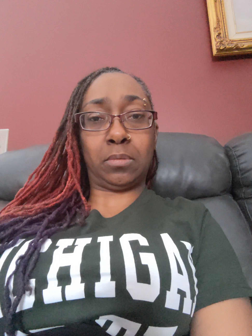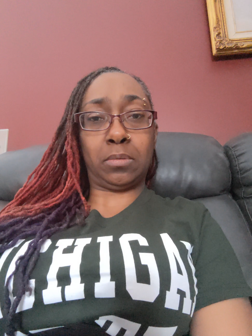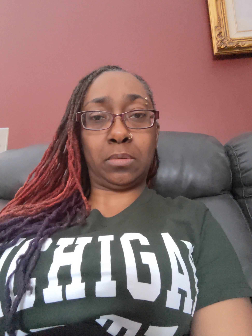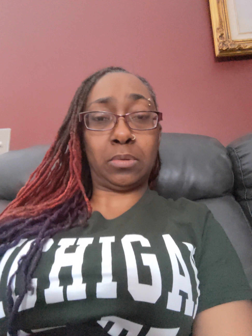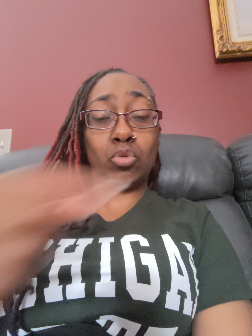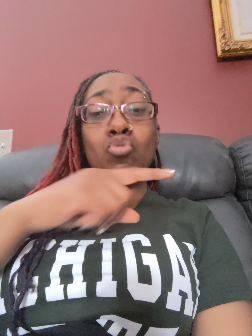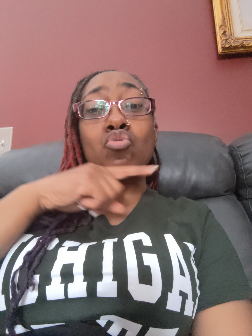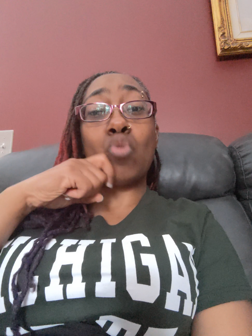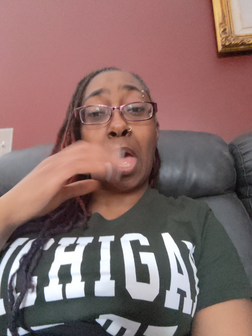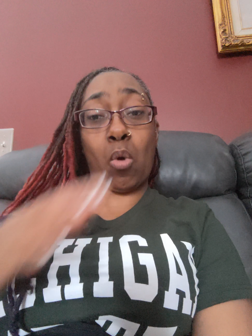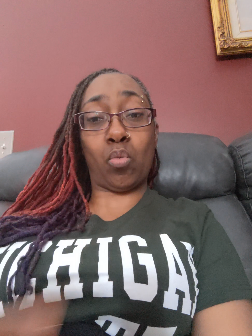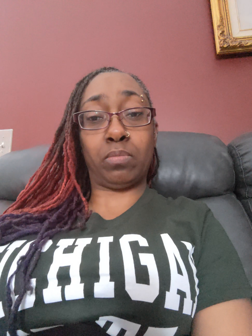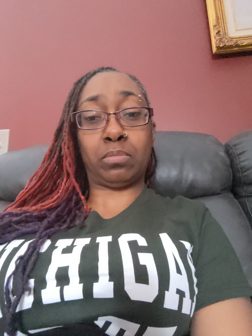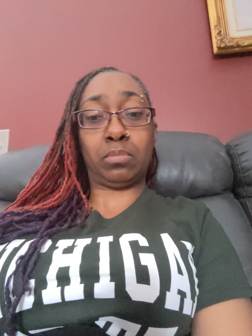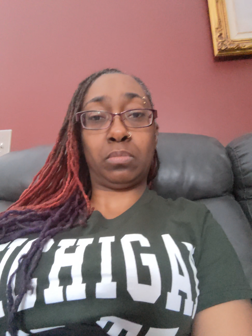dryer